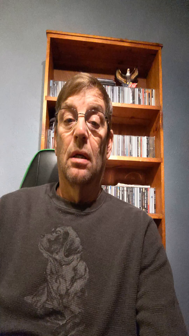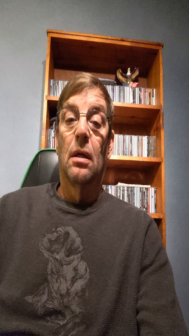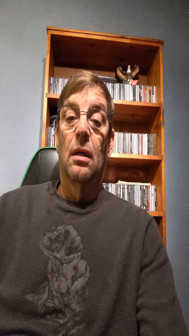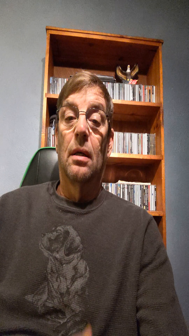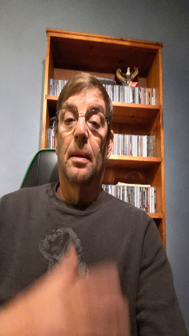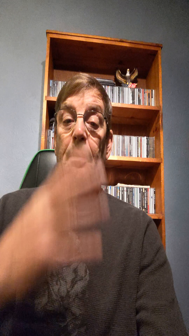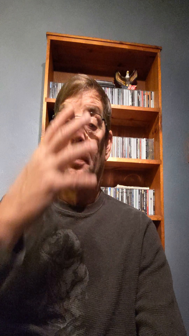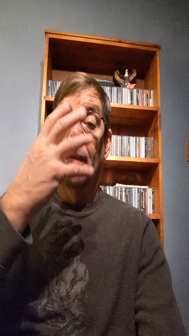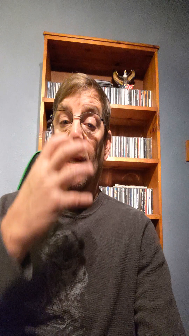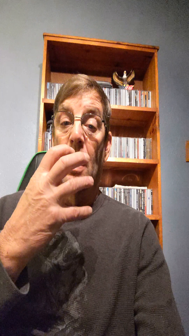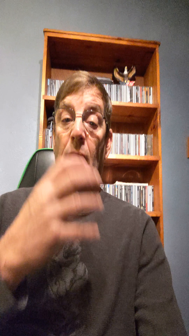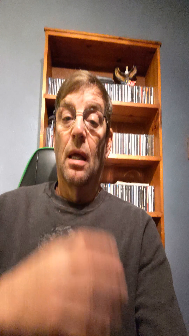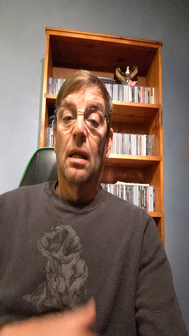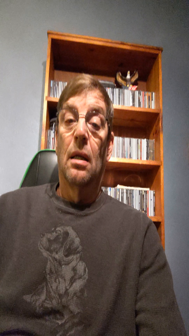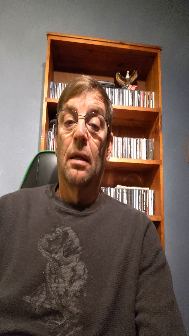mad